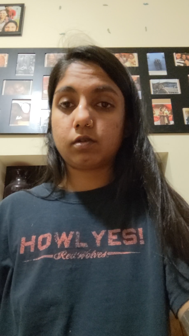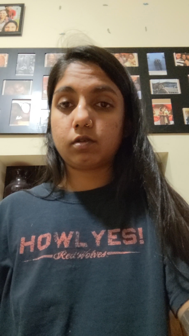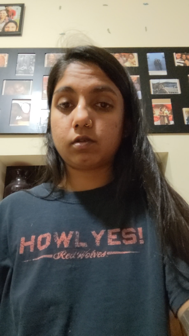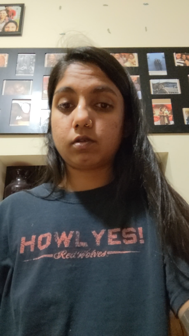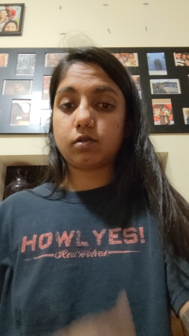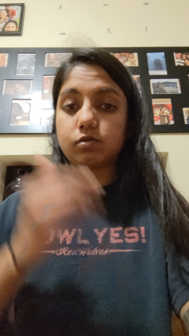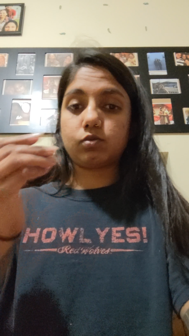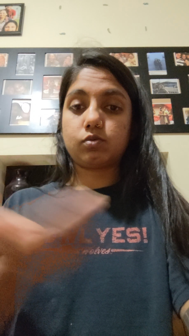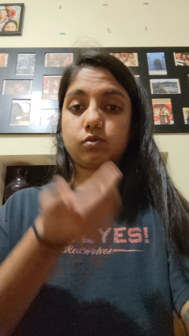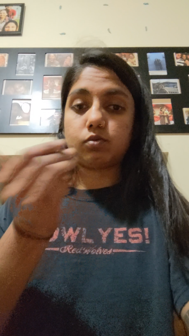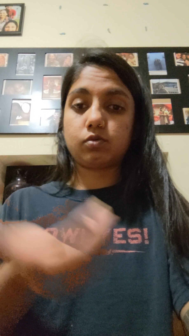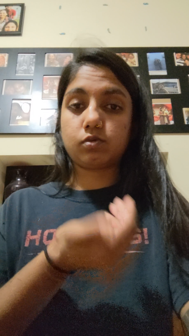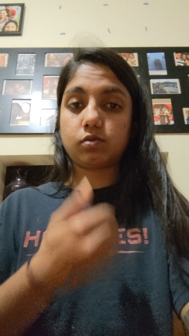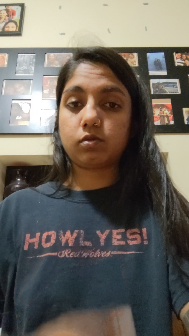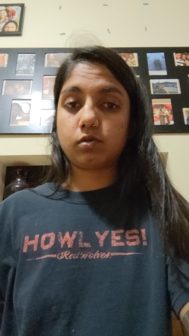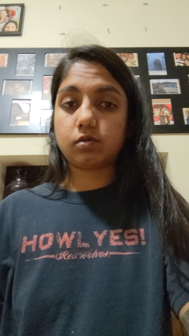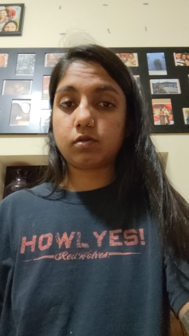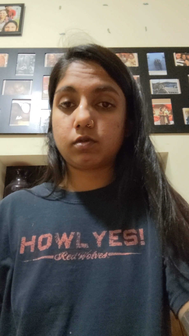new